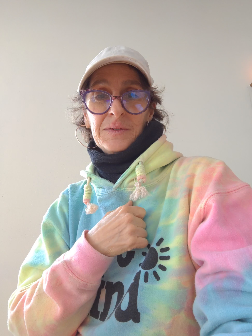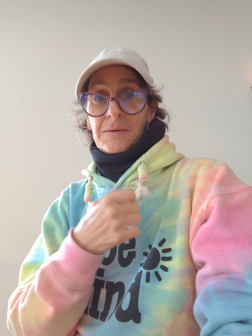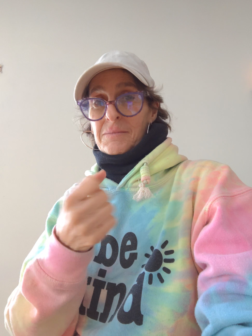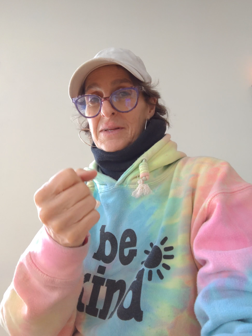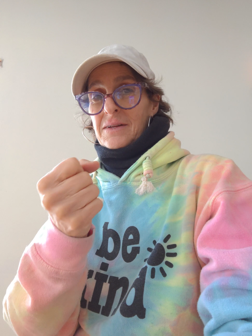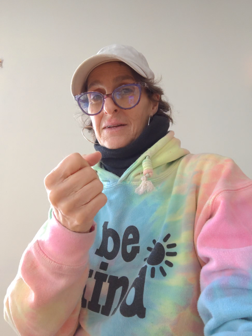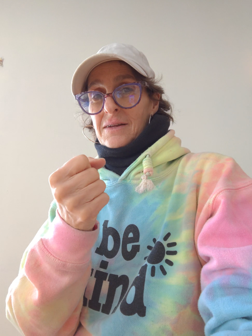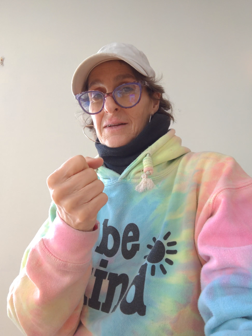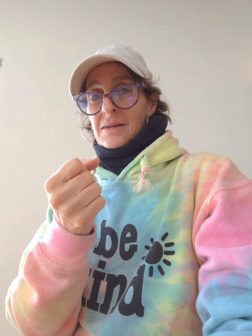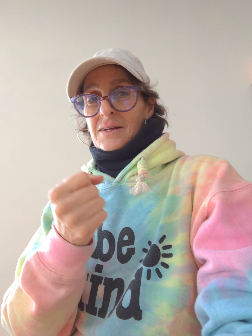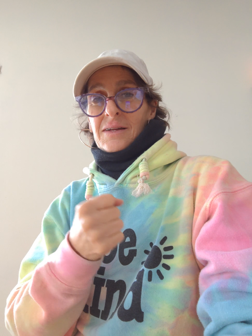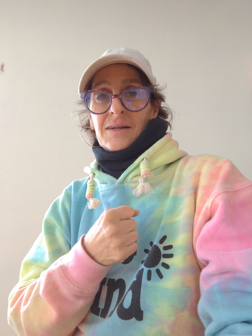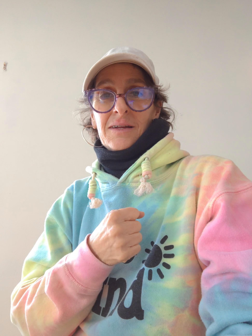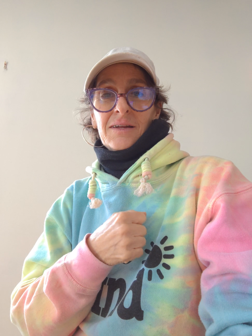milk